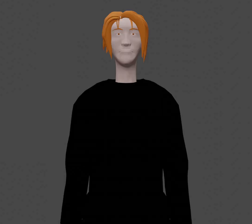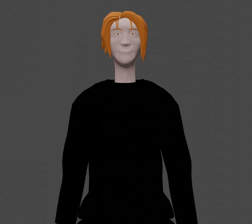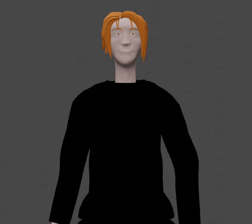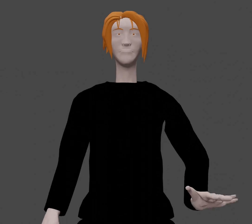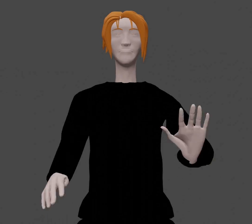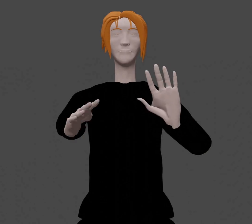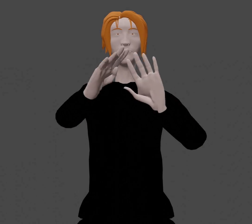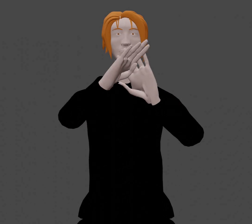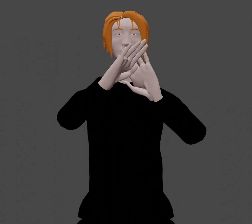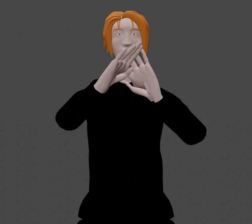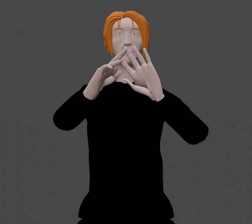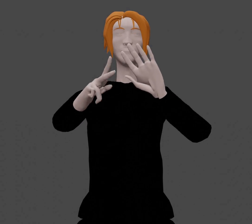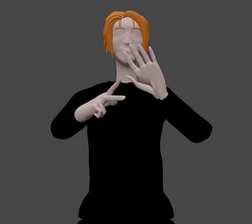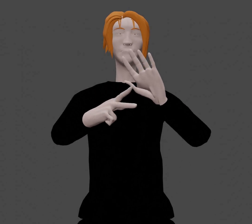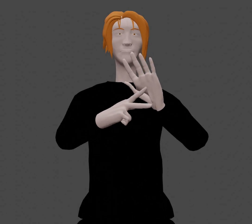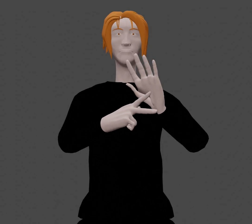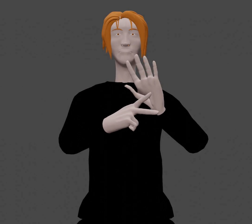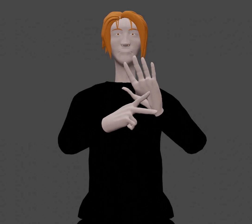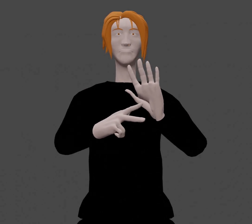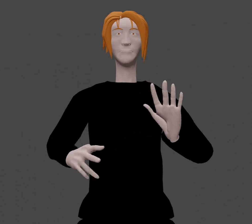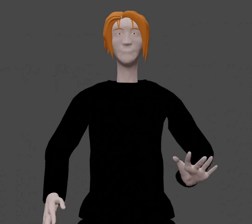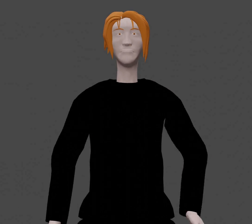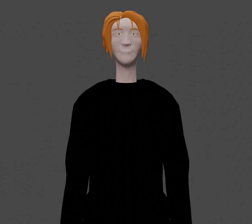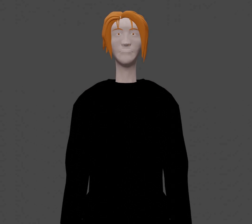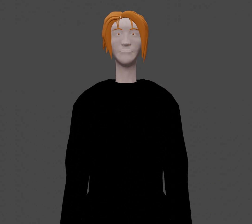Background